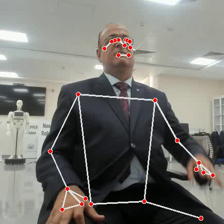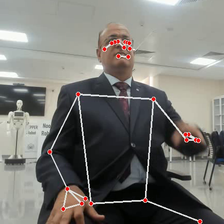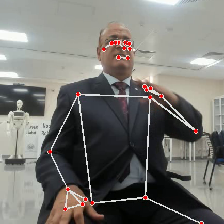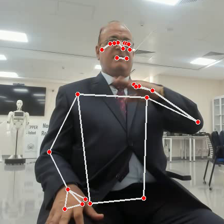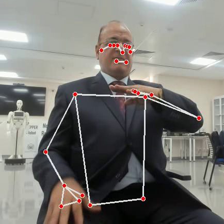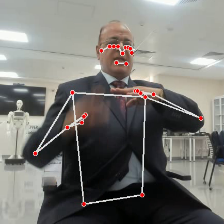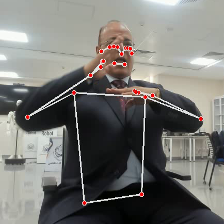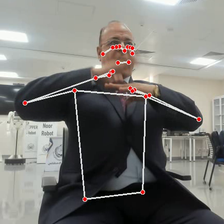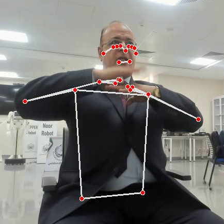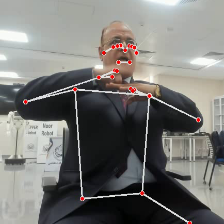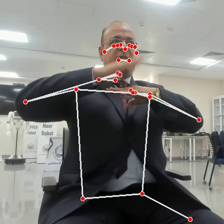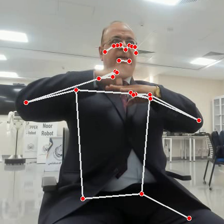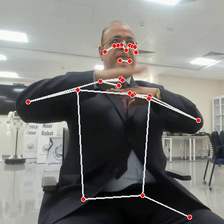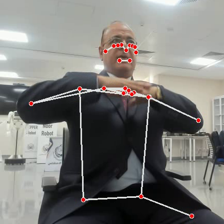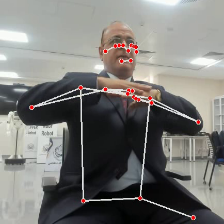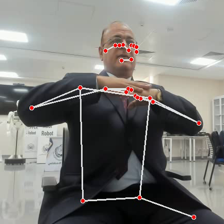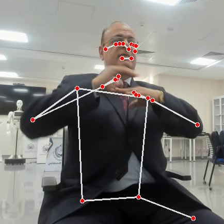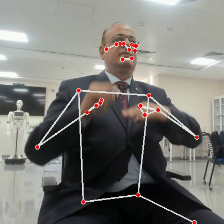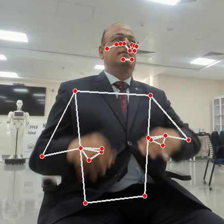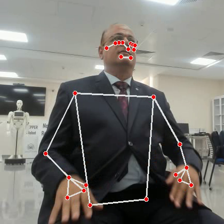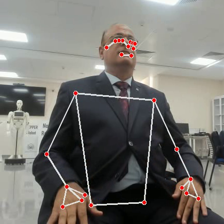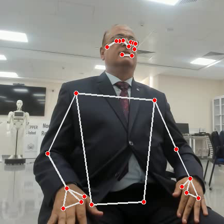ehtrem nfsk